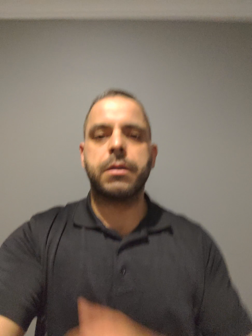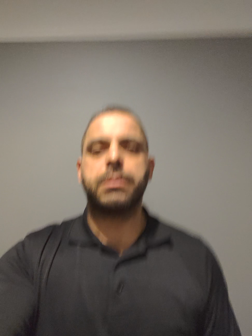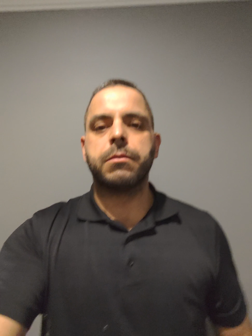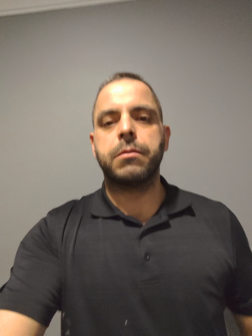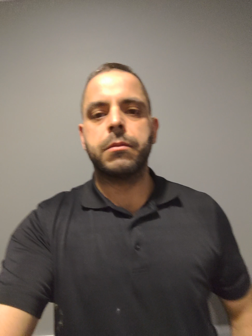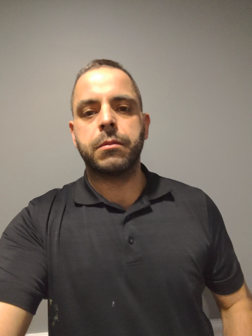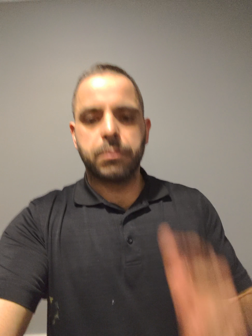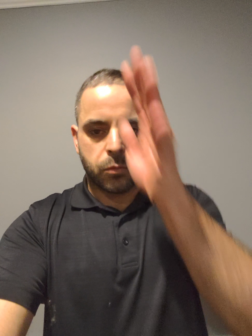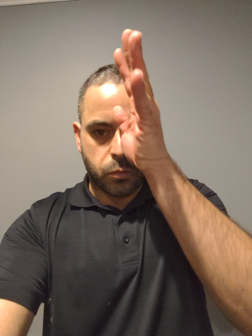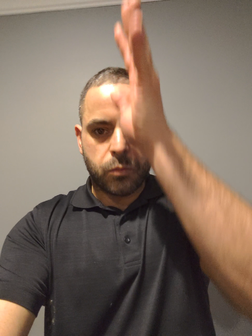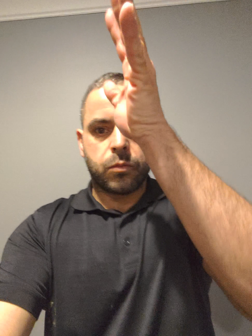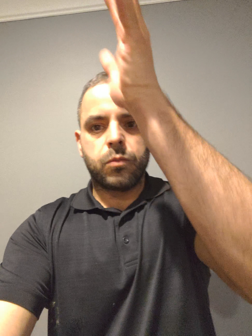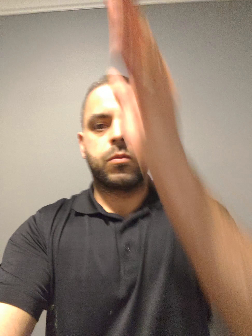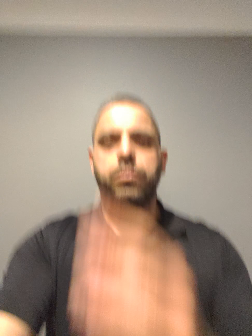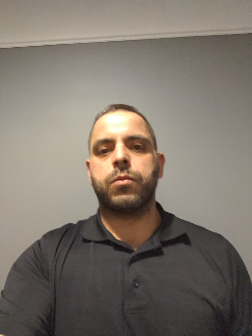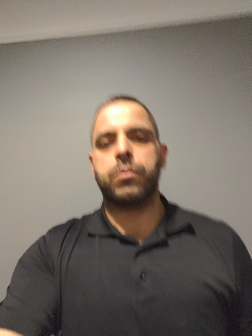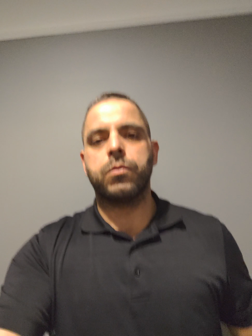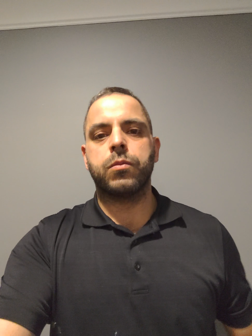grandpa